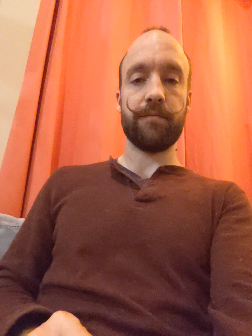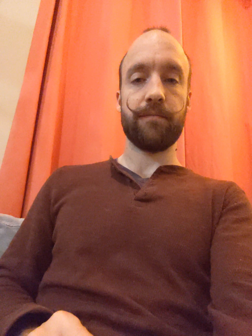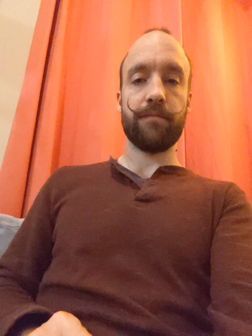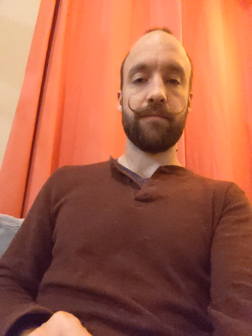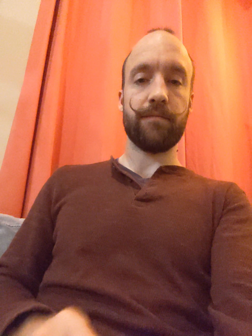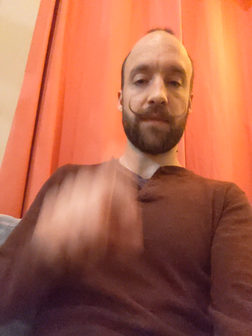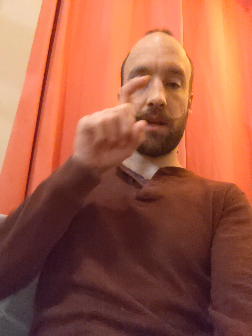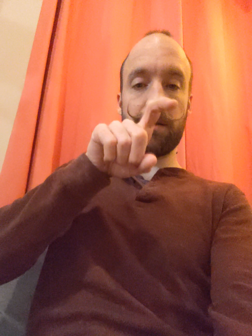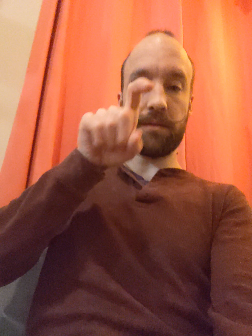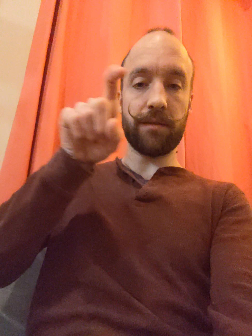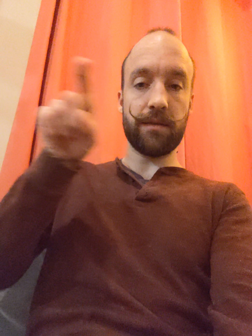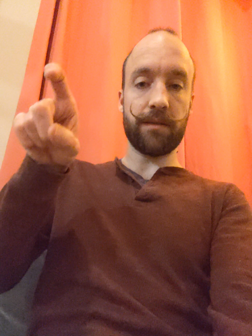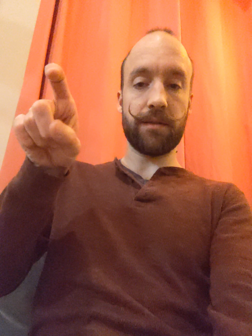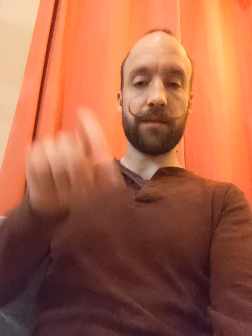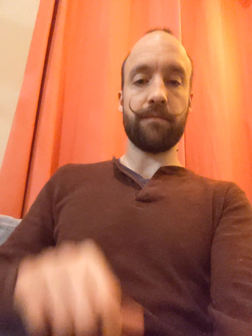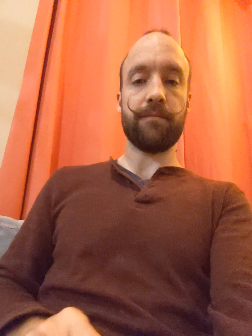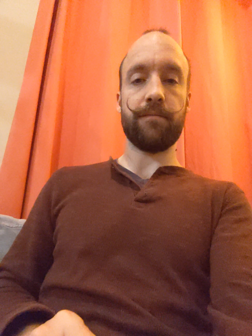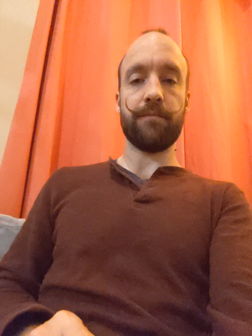closet